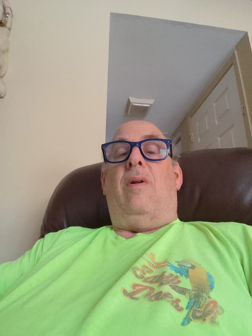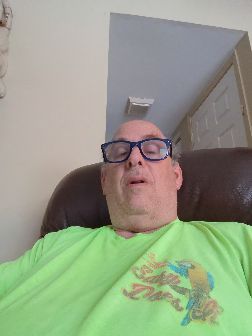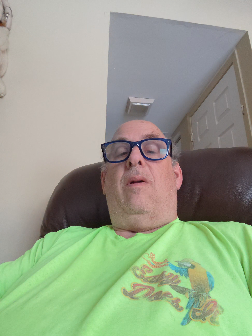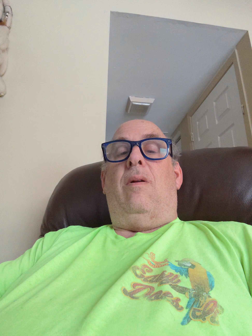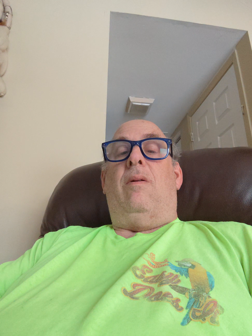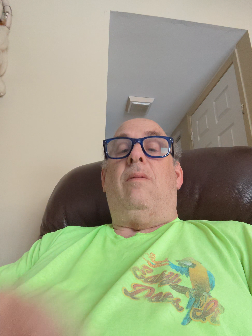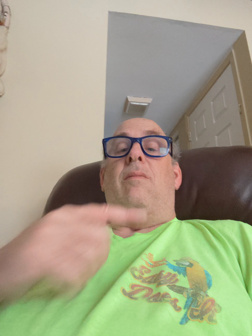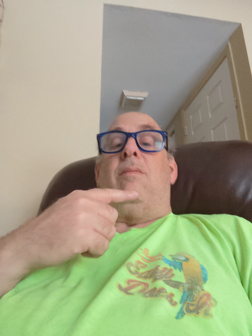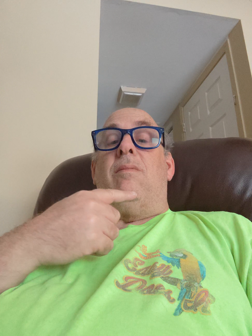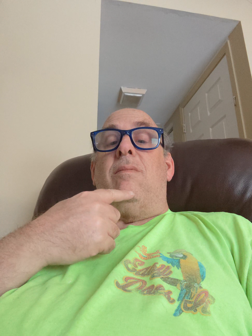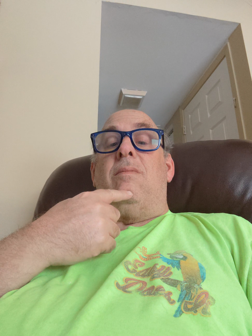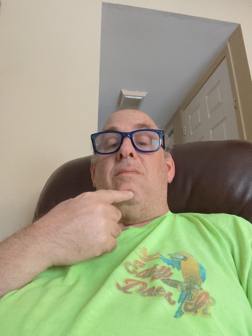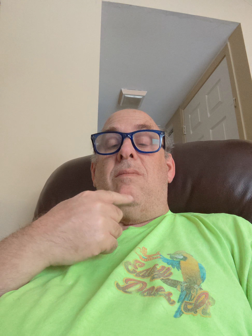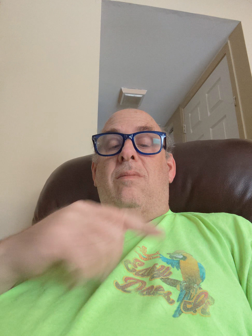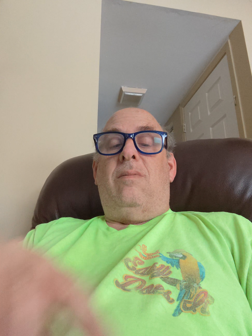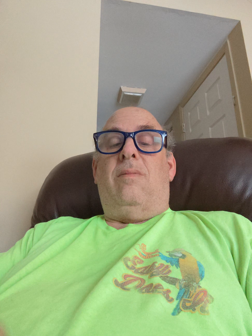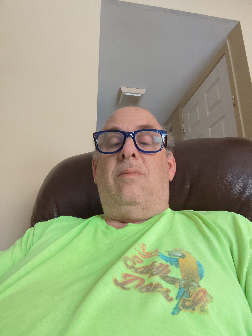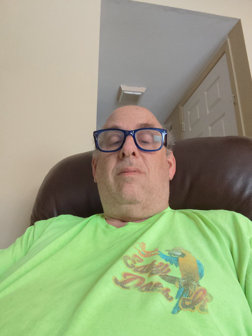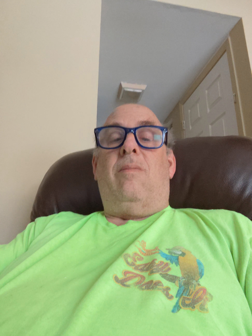chin